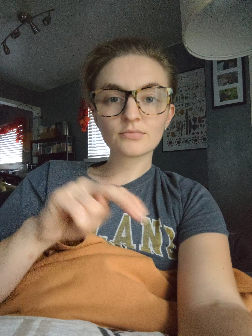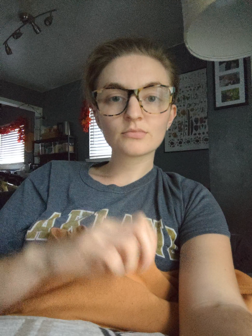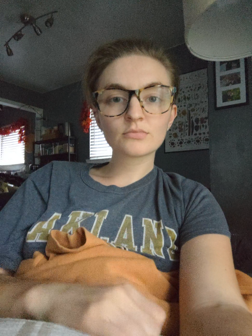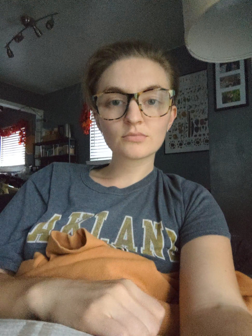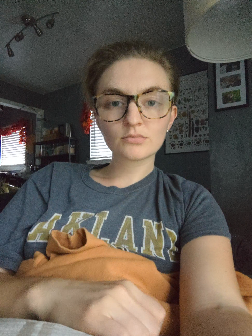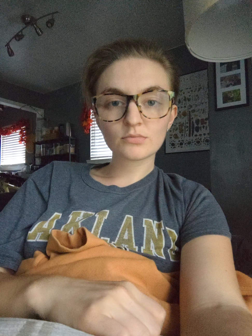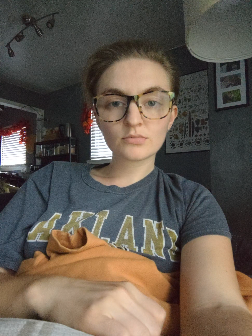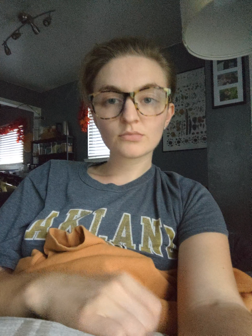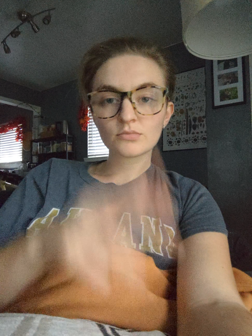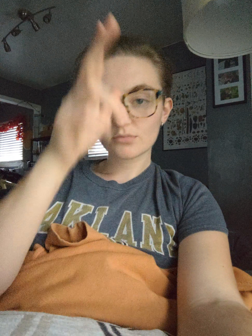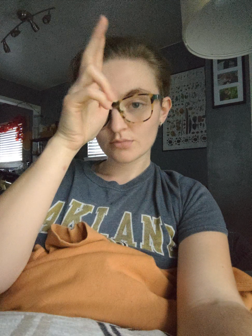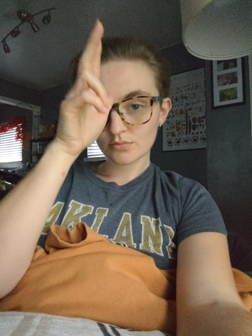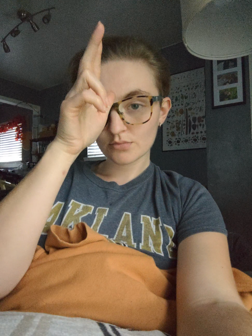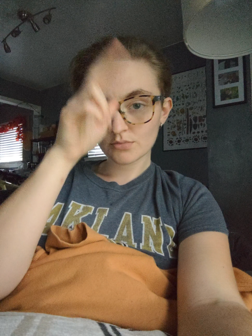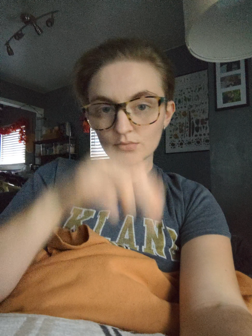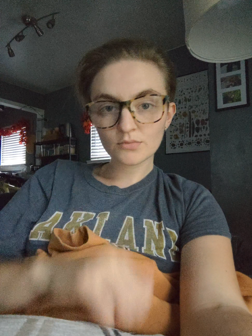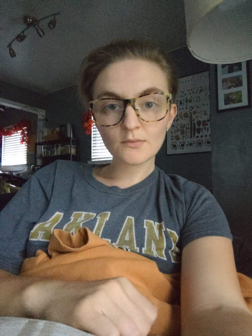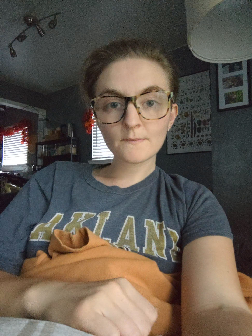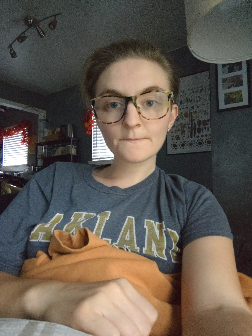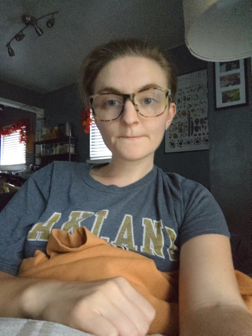rooster